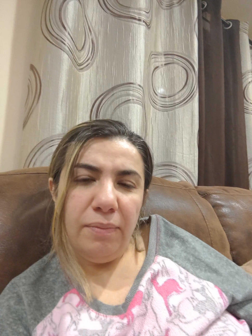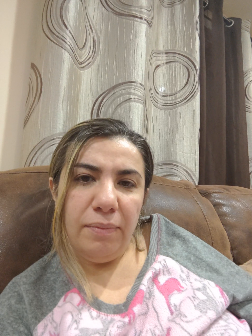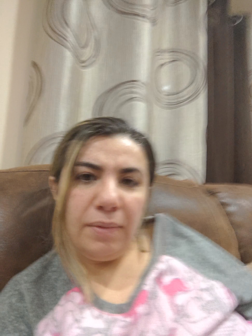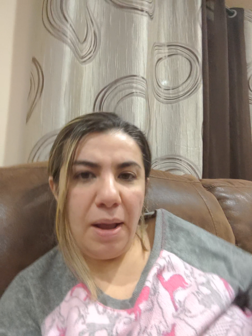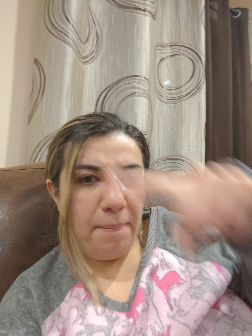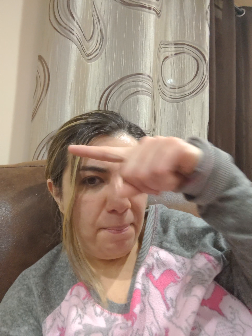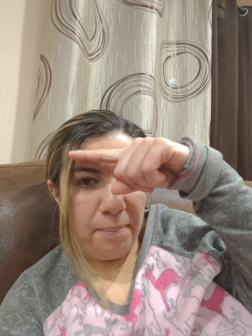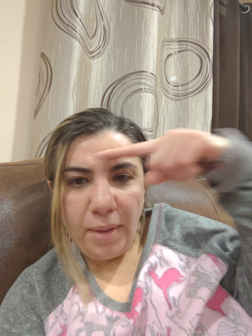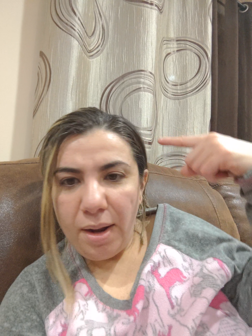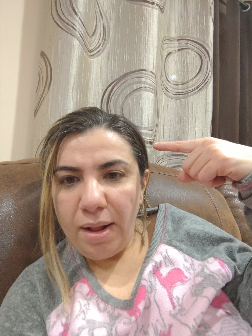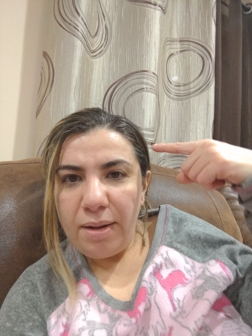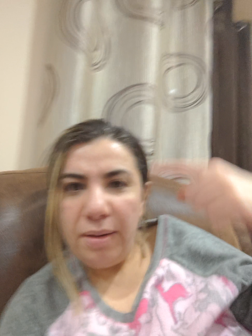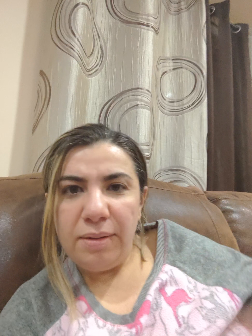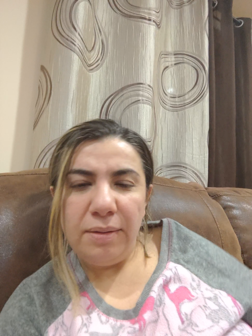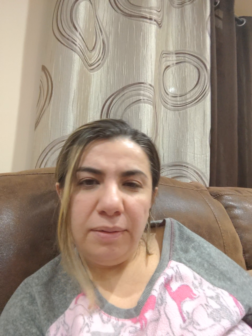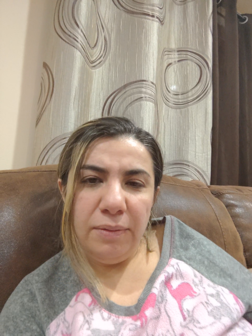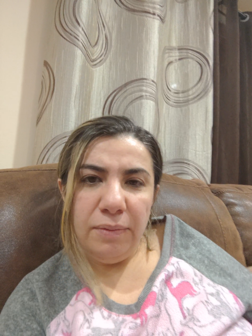black